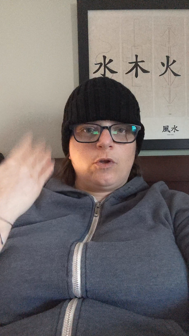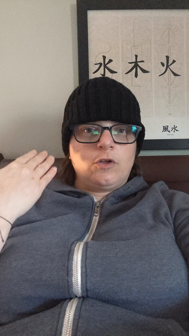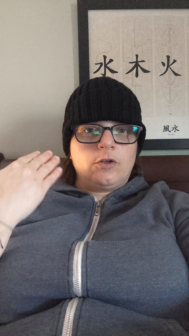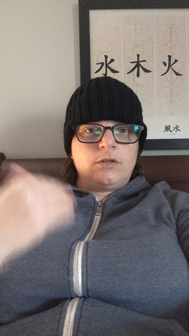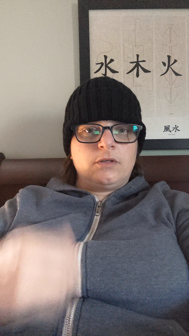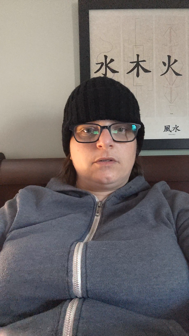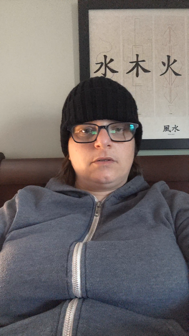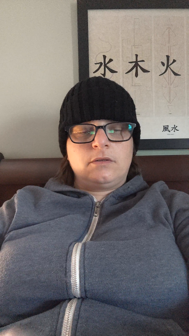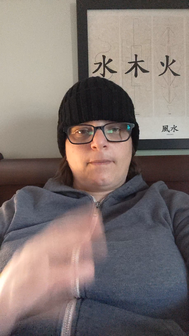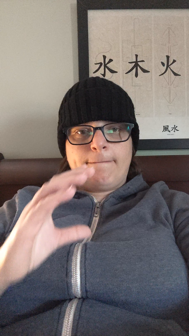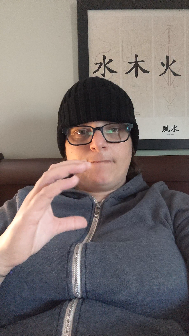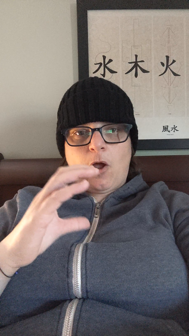ball